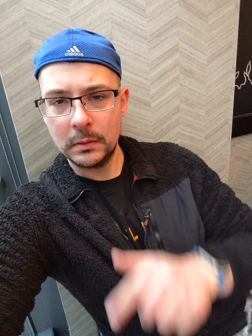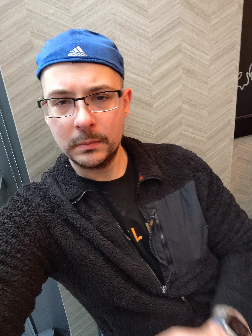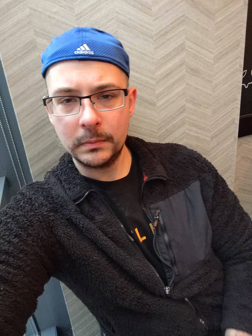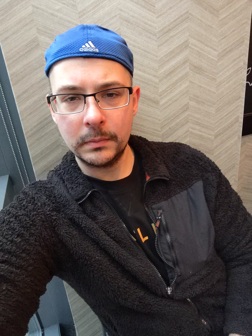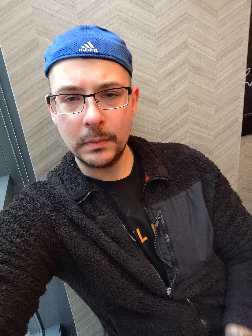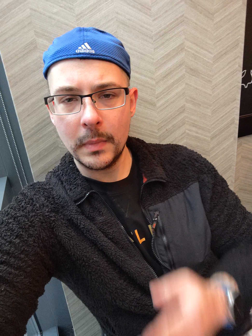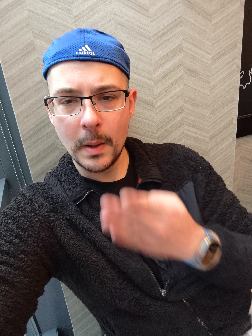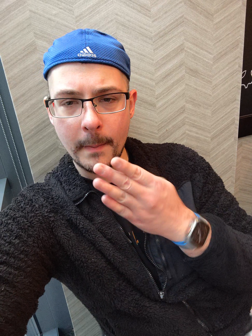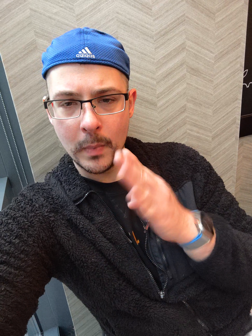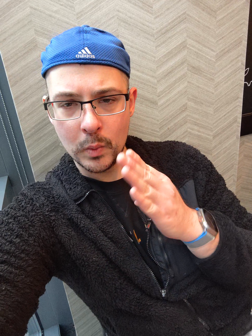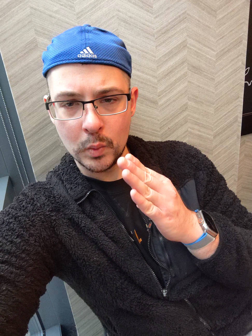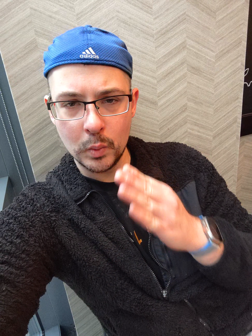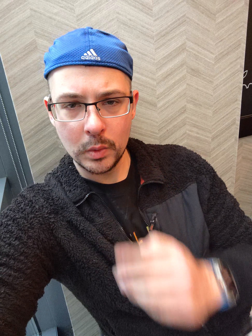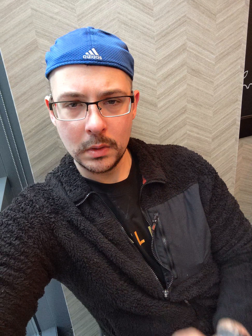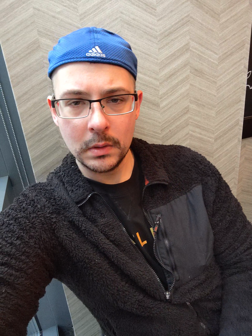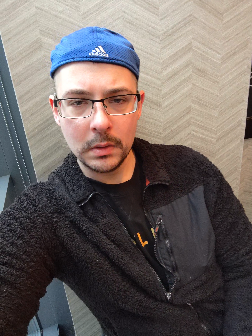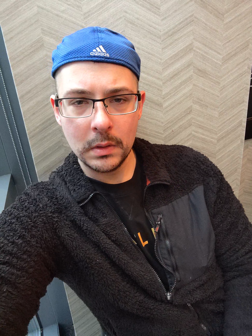blue